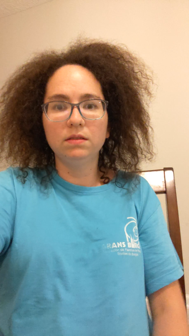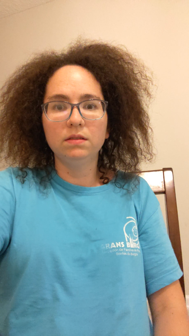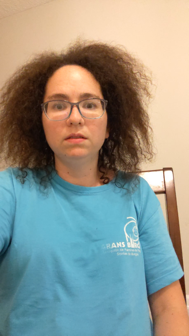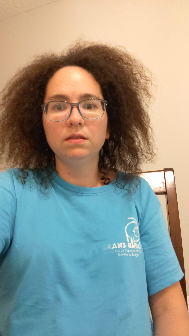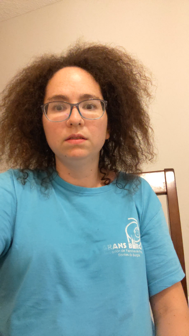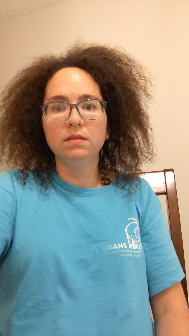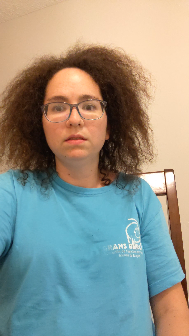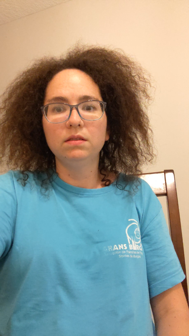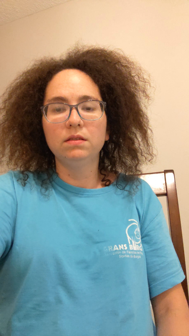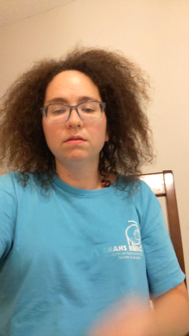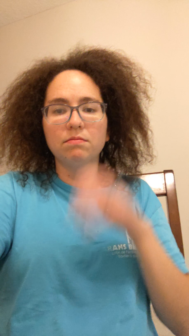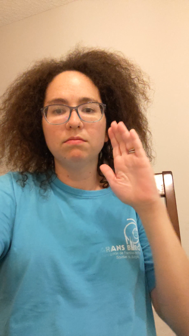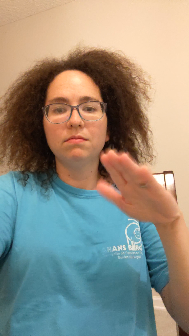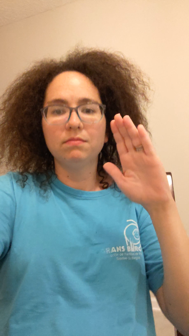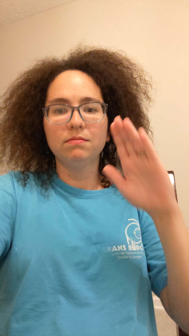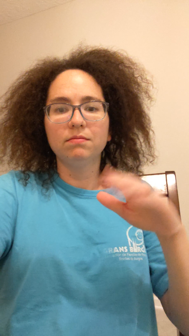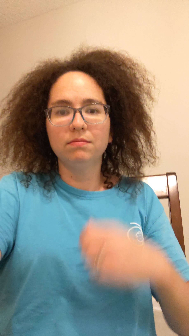clap